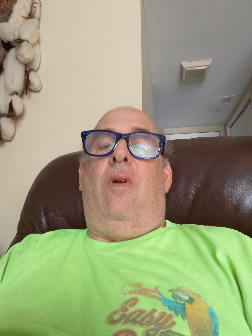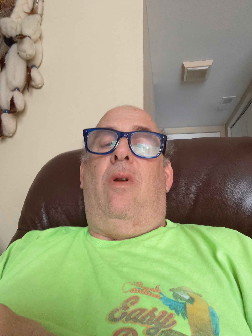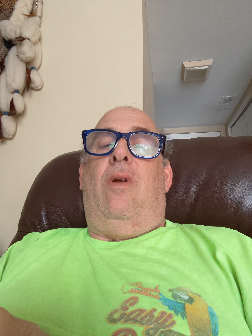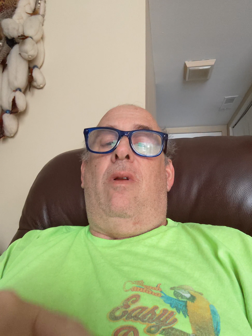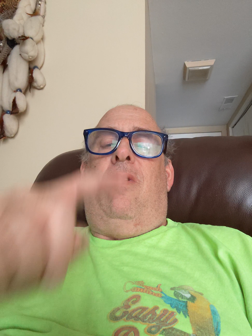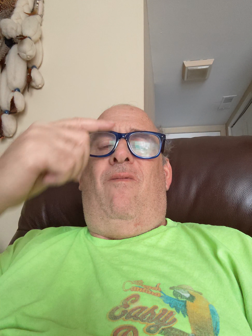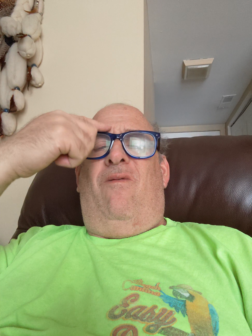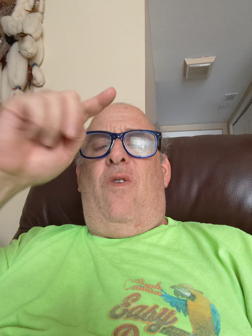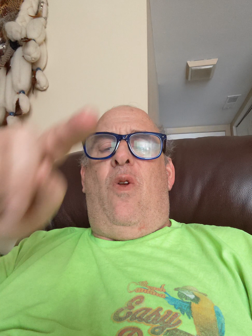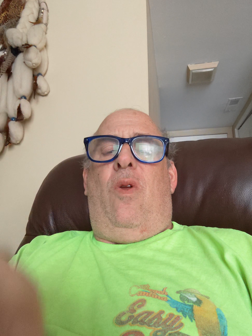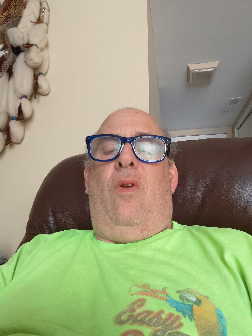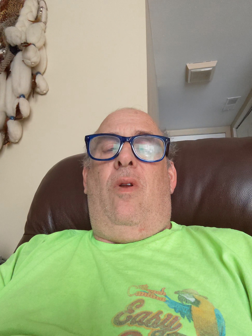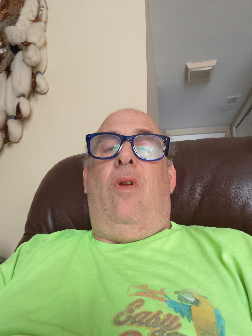for